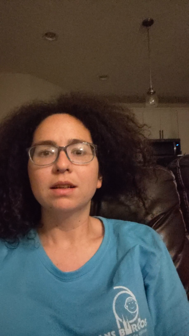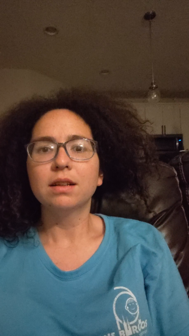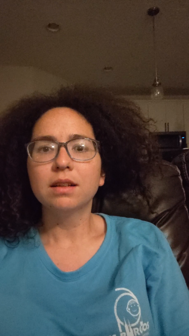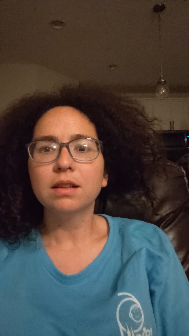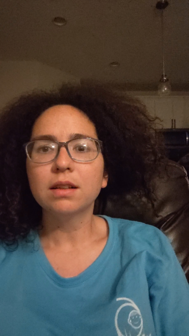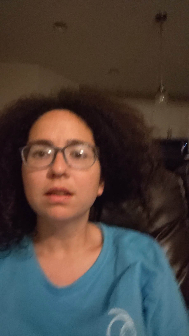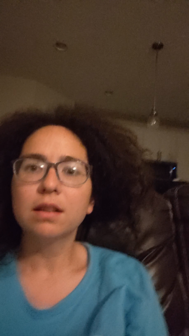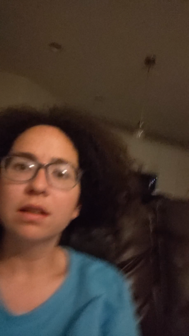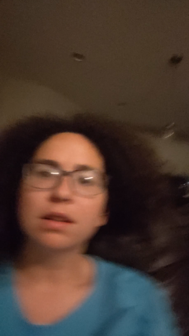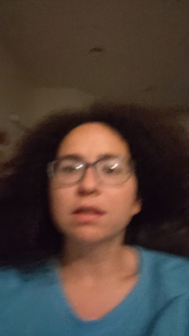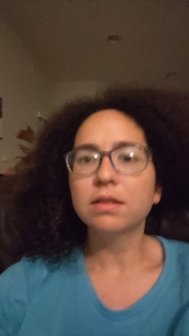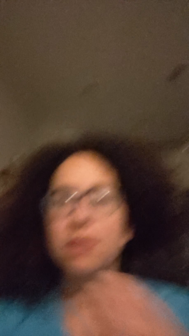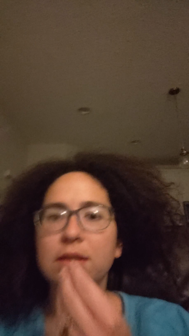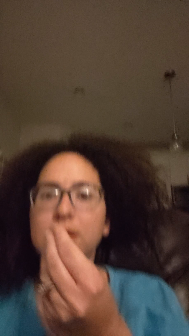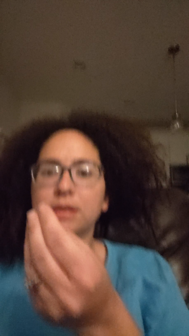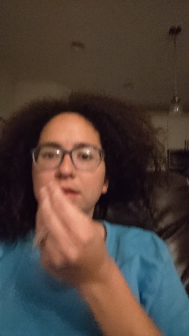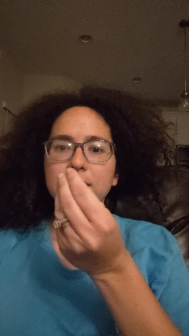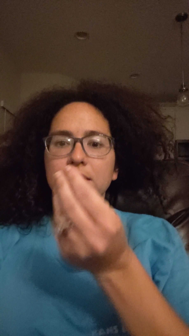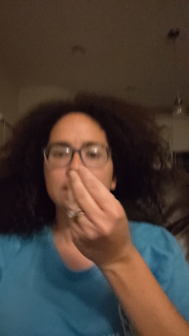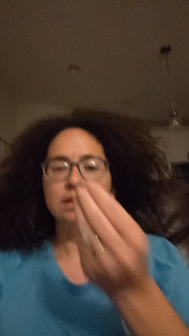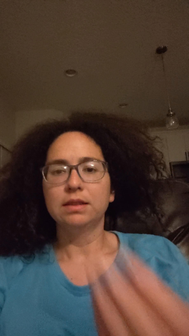feed